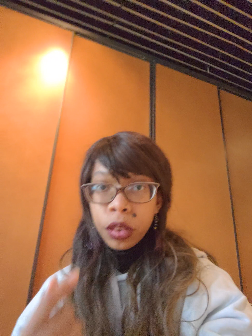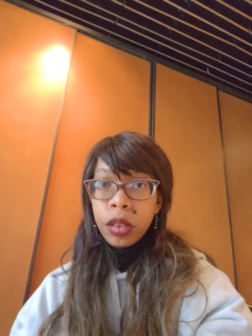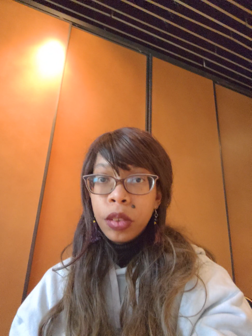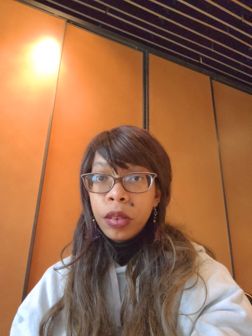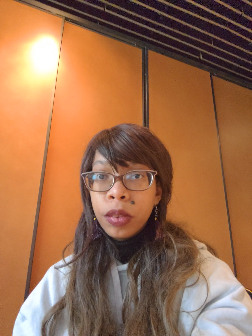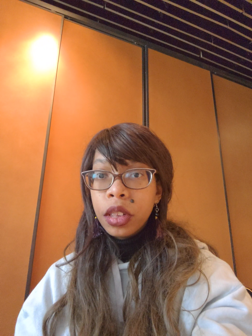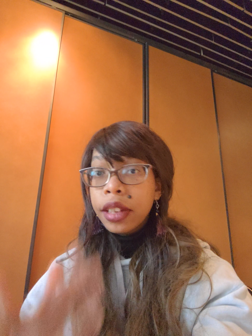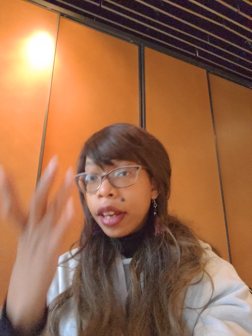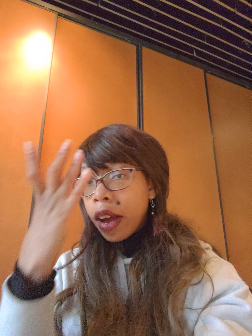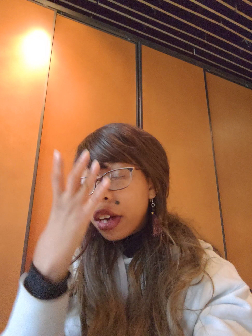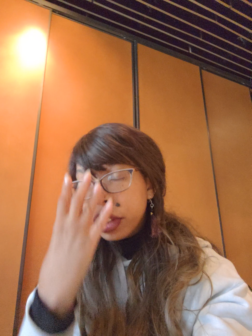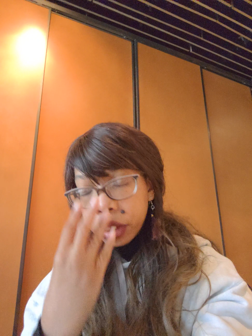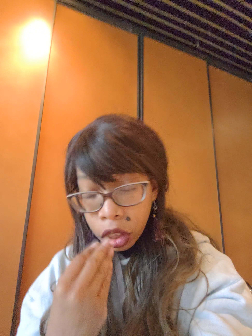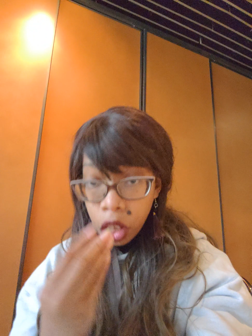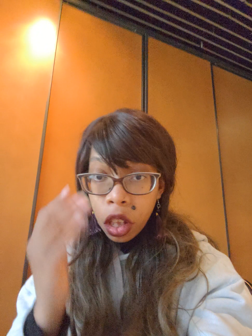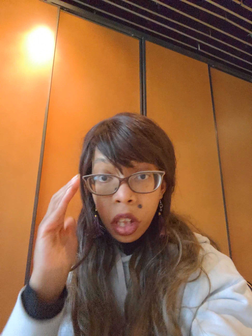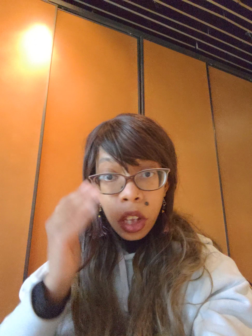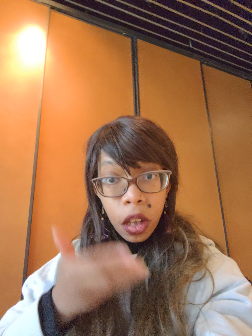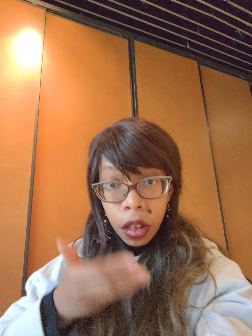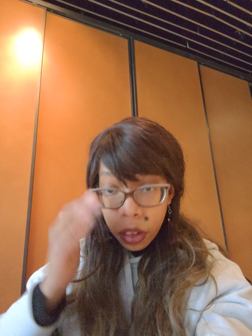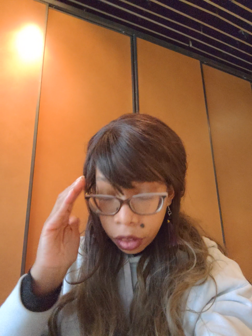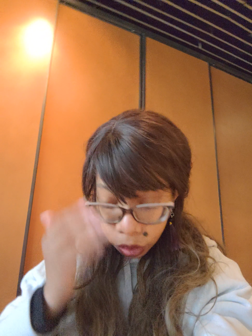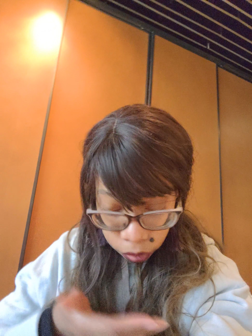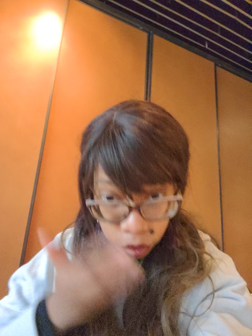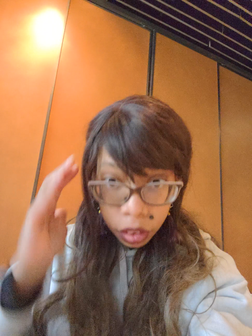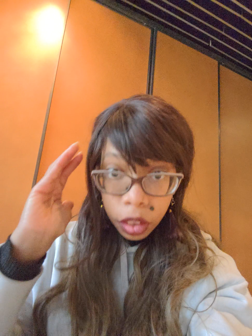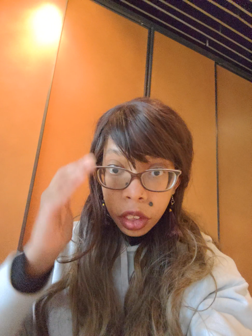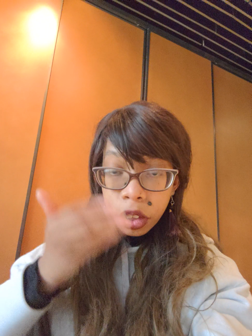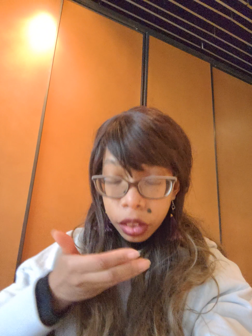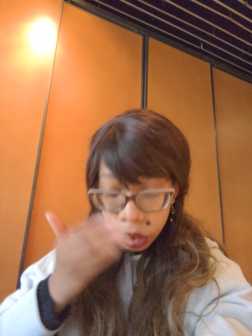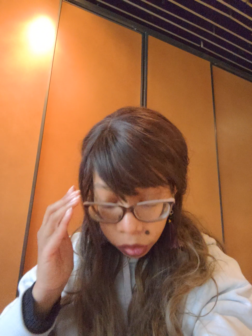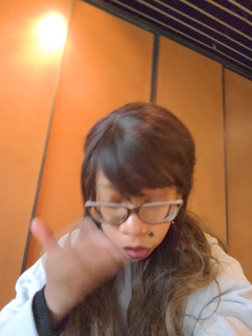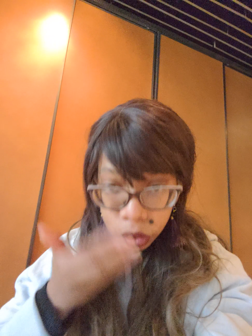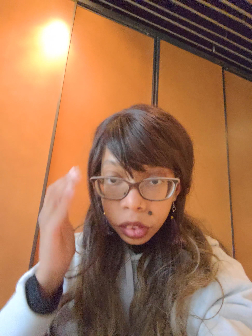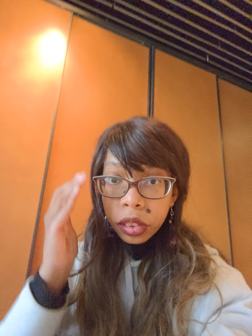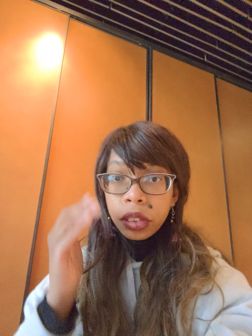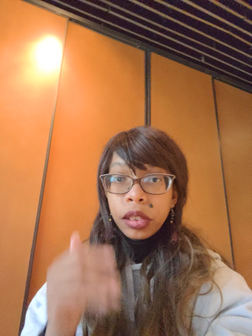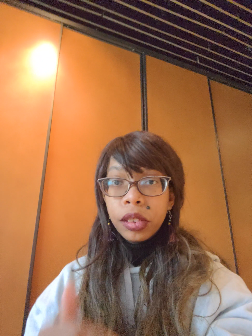sleepy